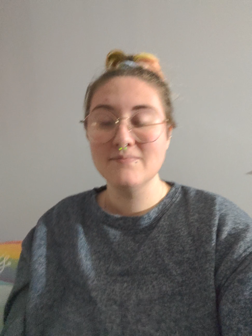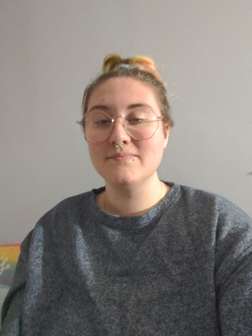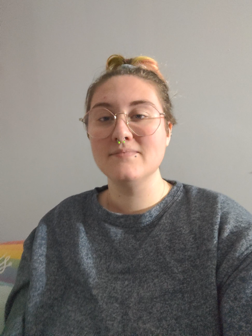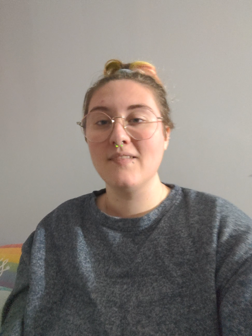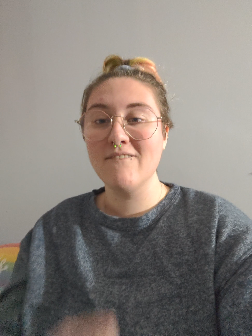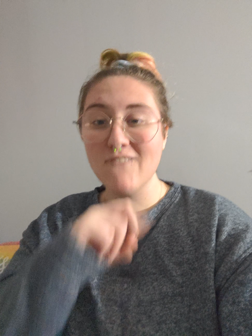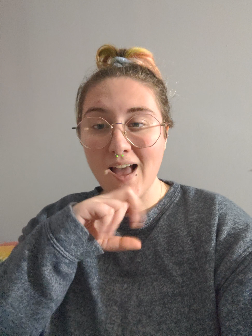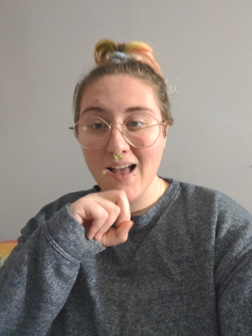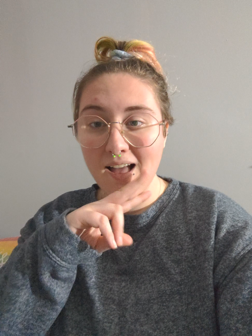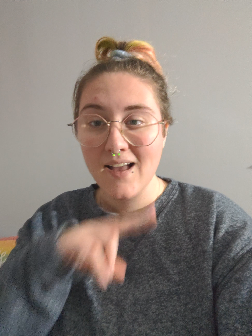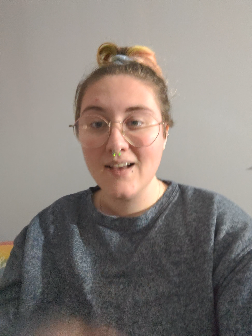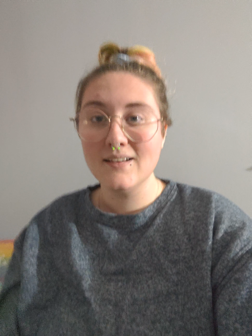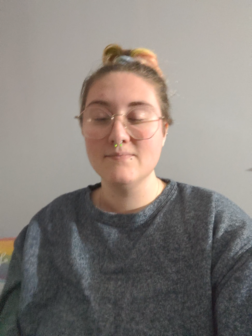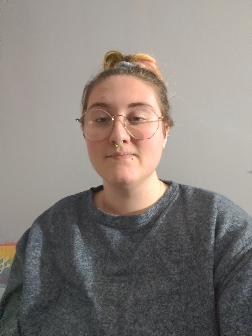frog